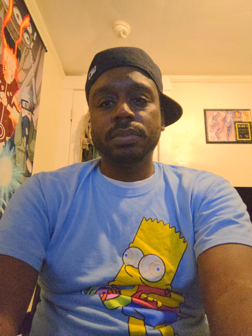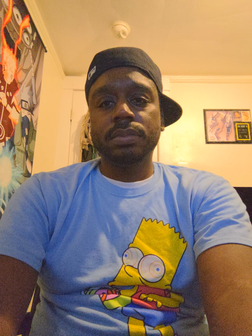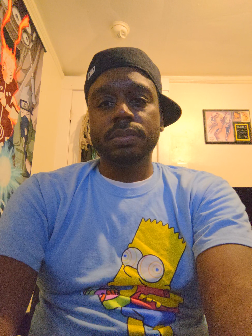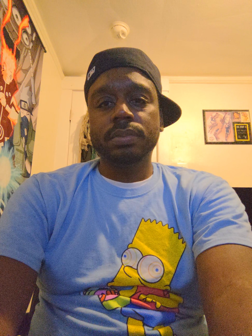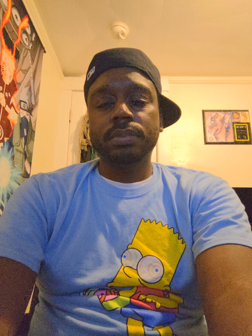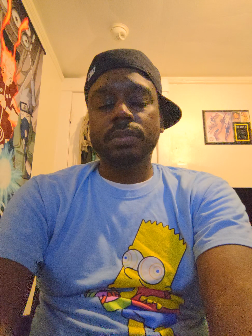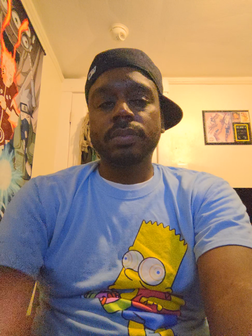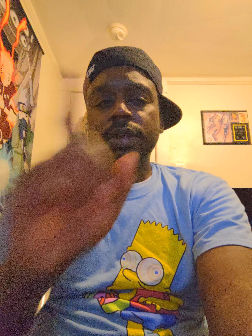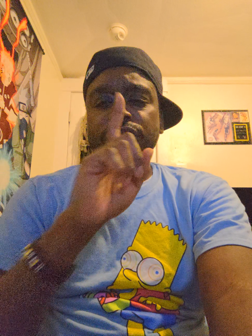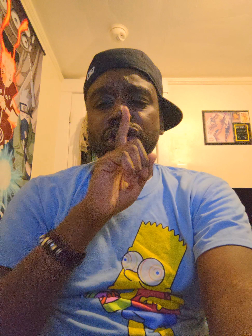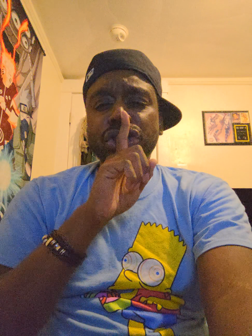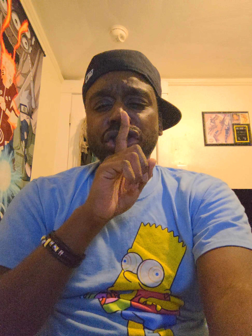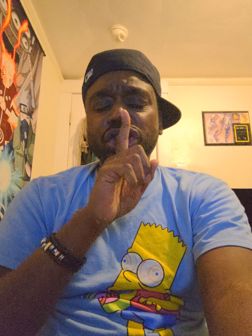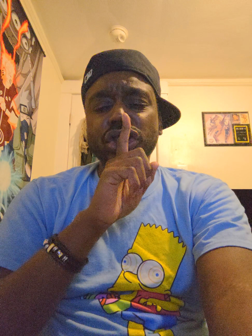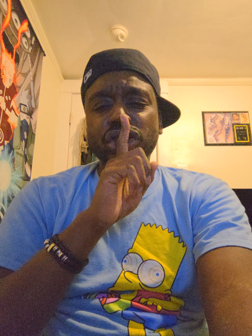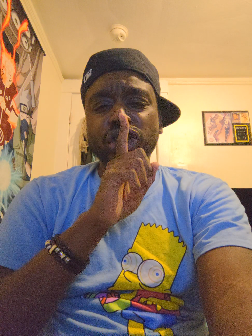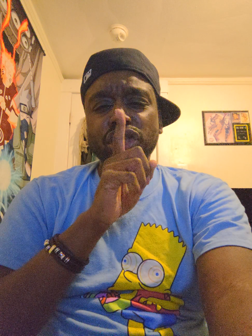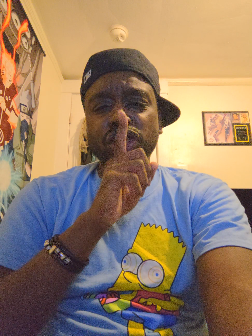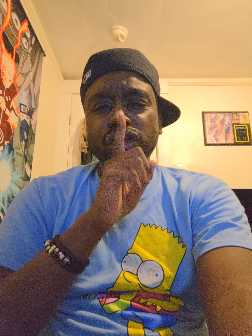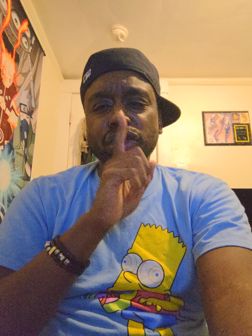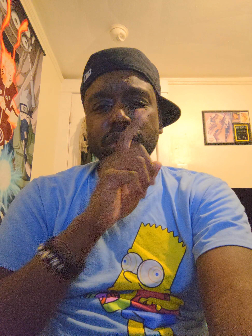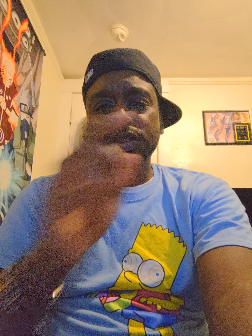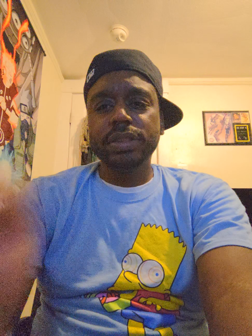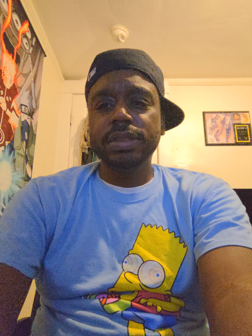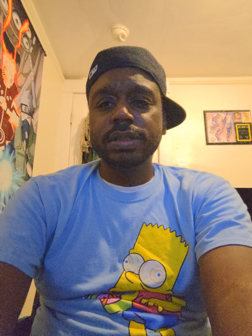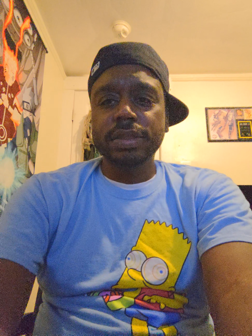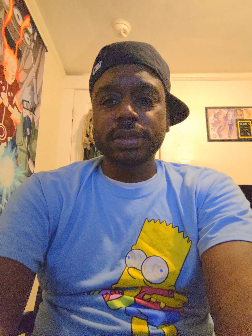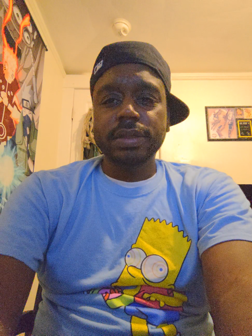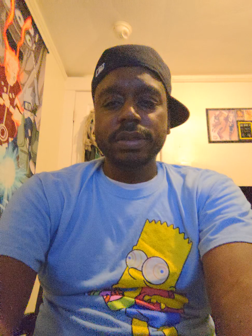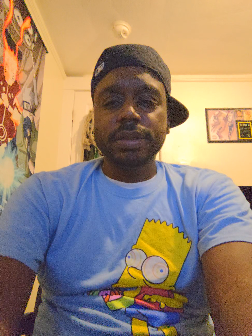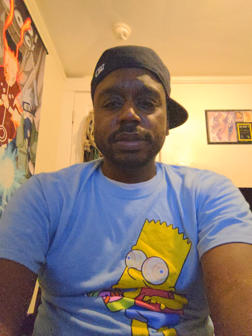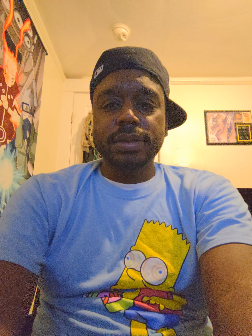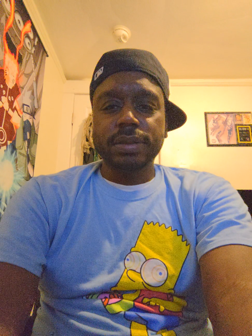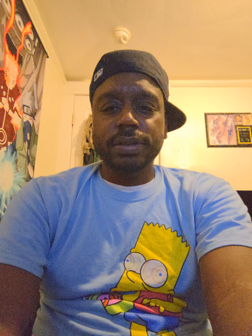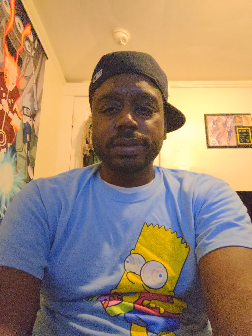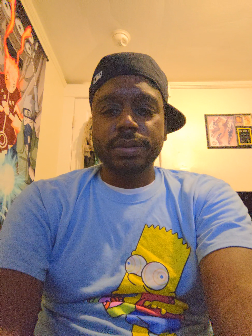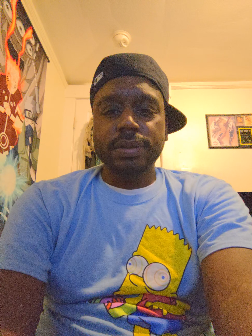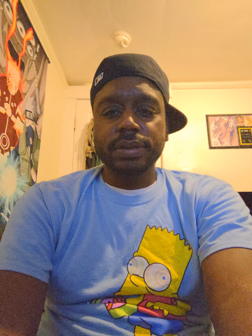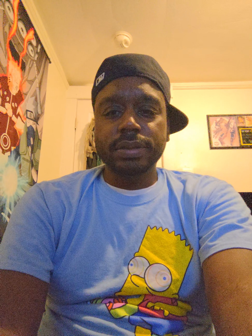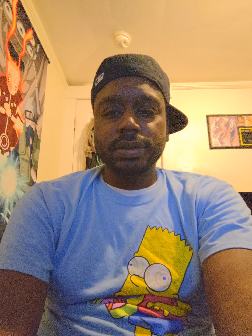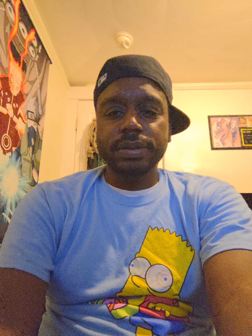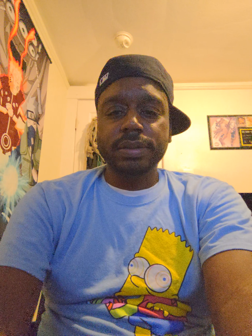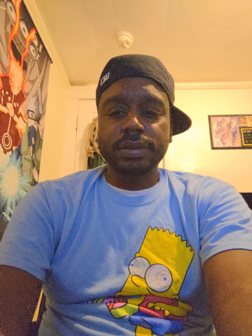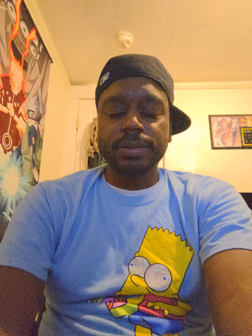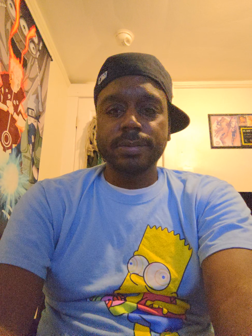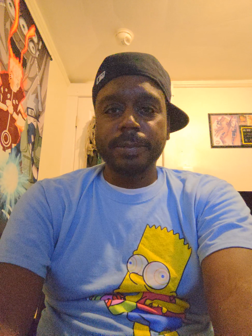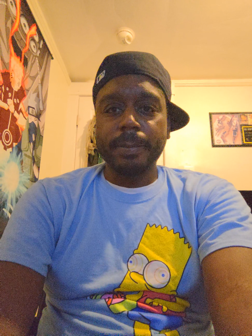shhh